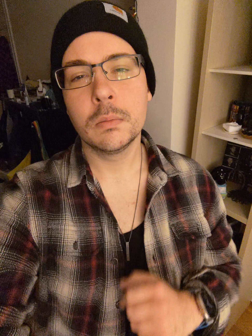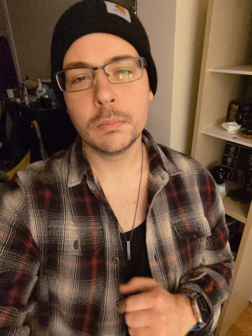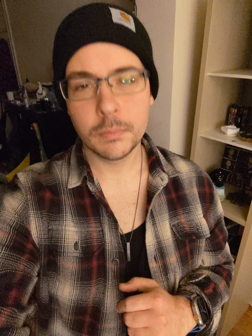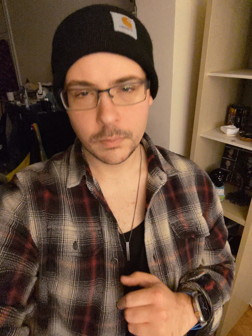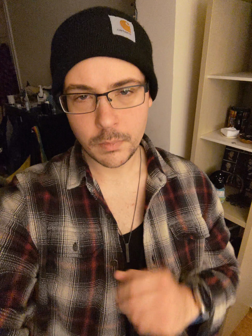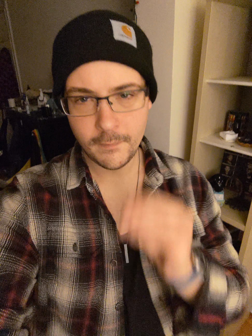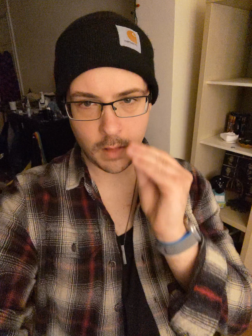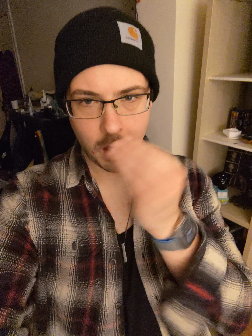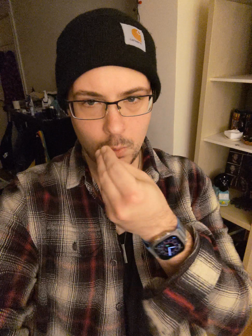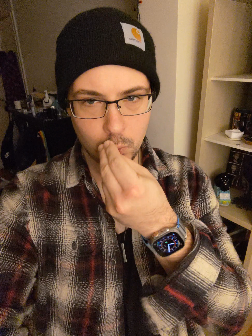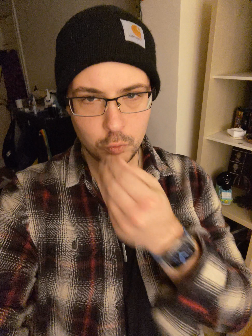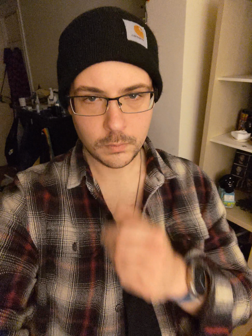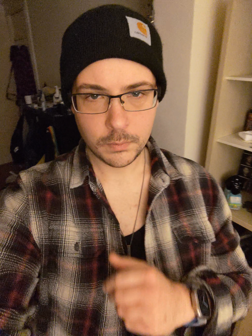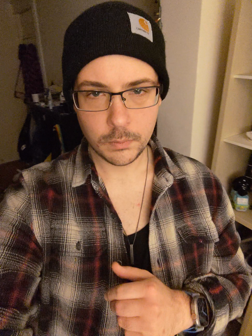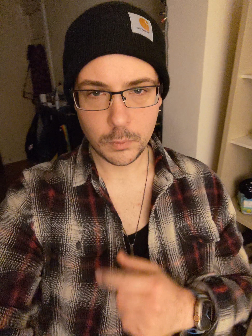flower